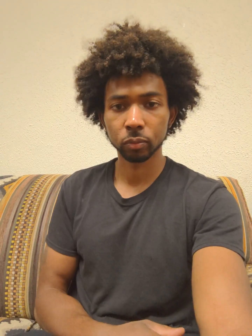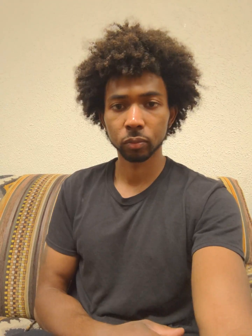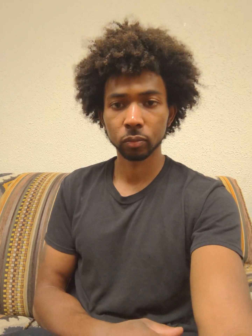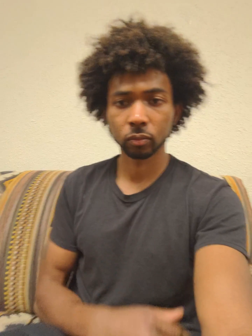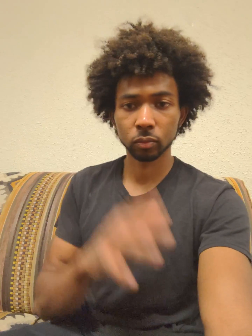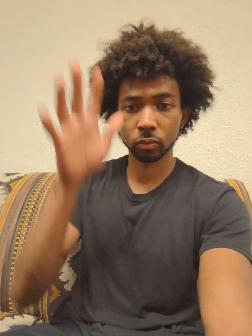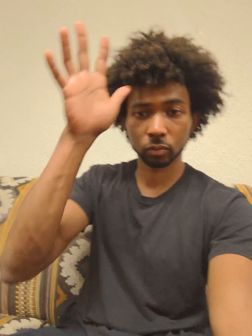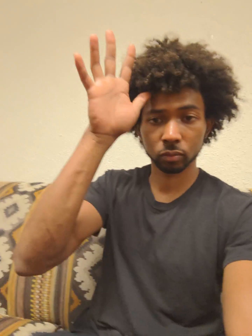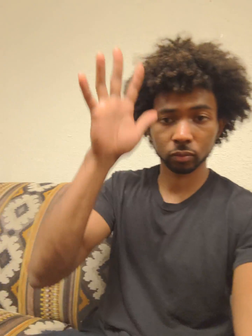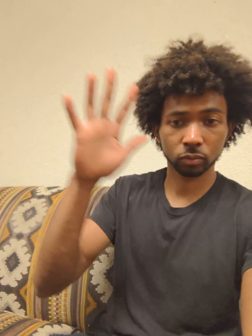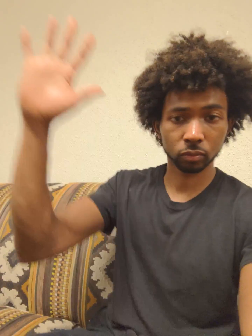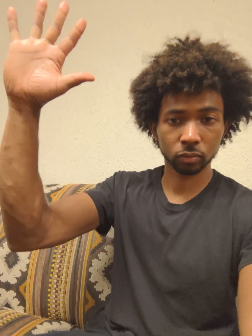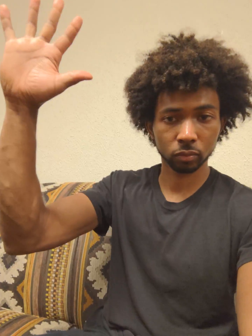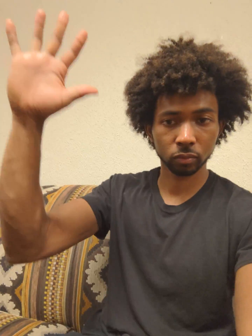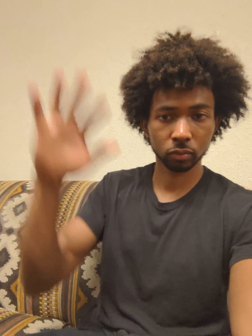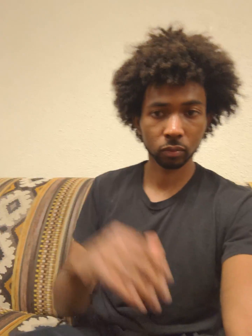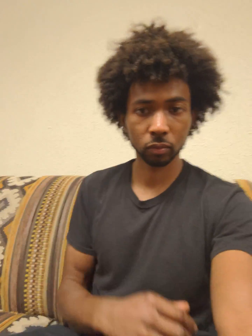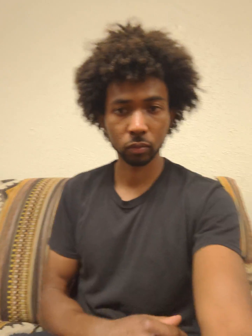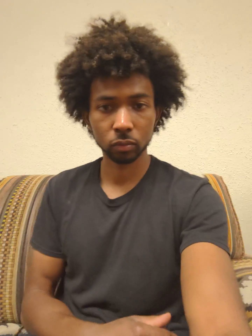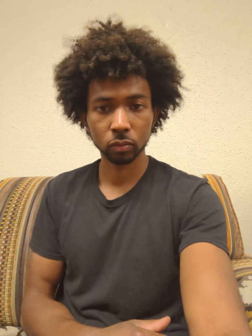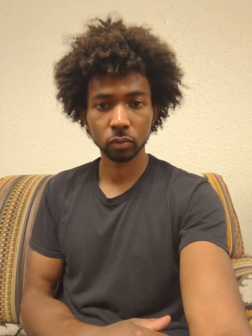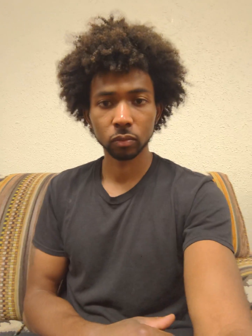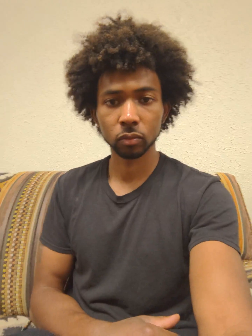moose